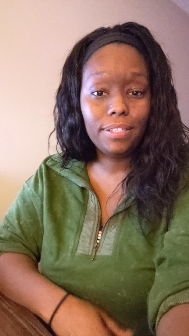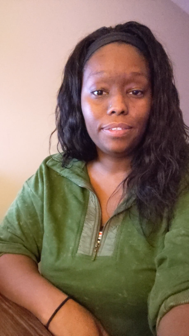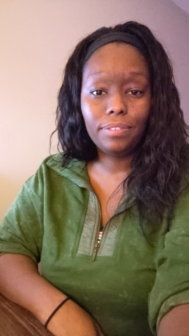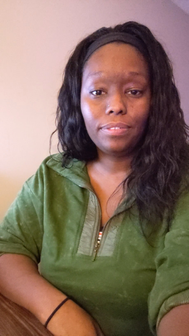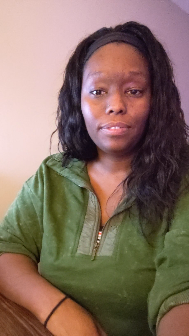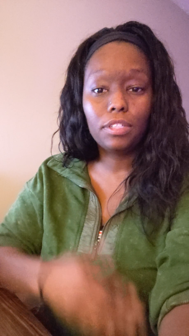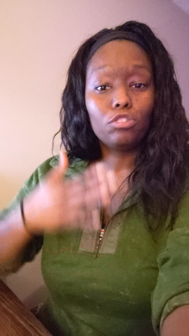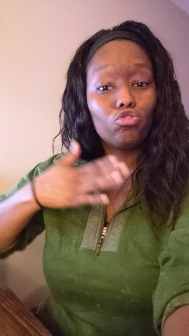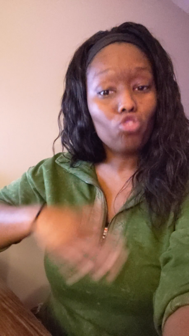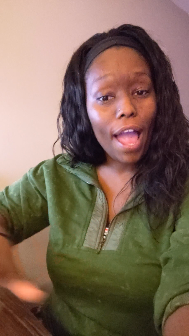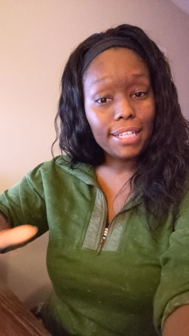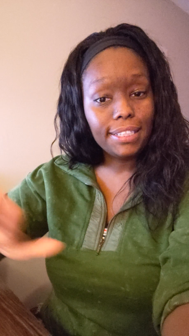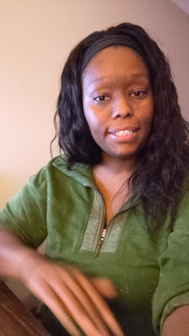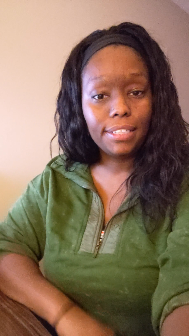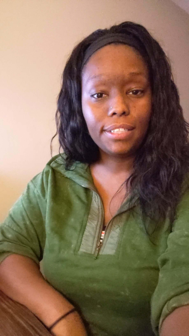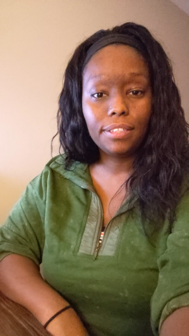dress